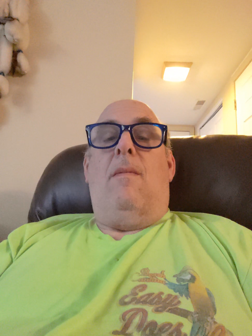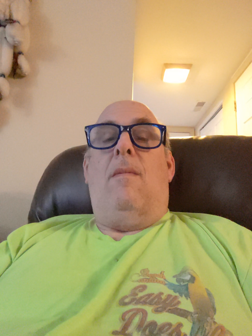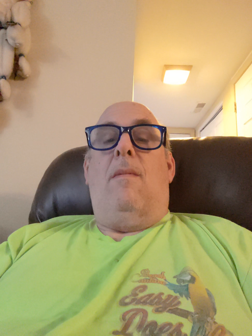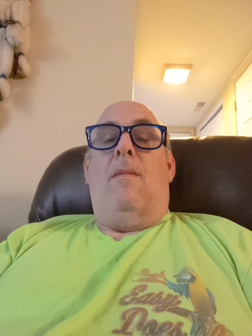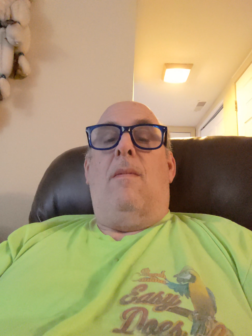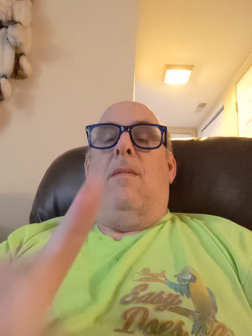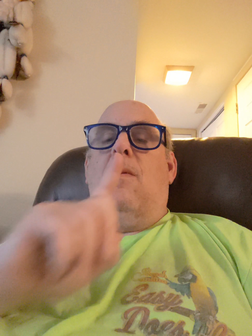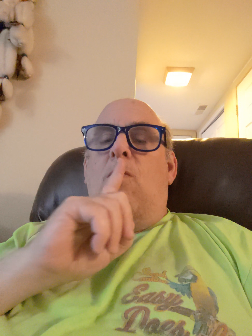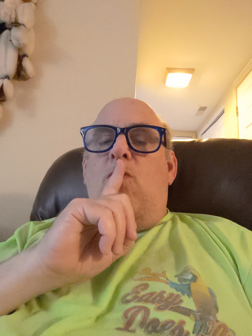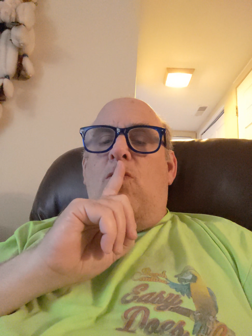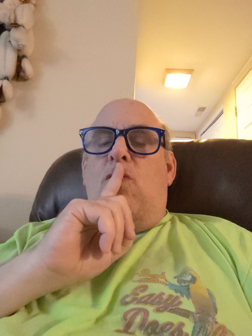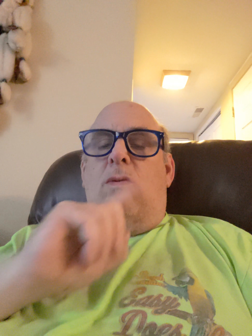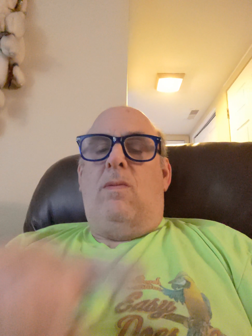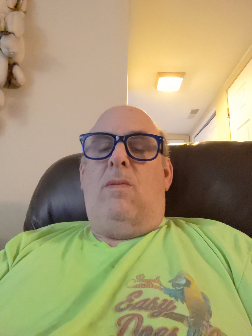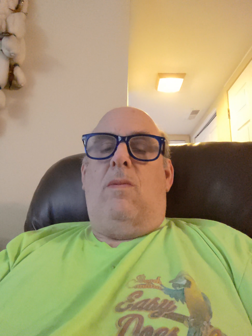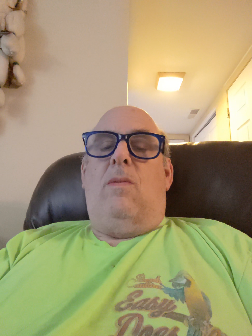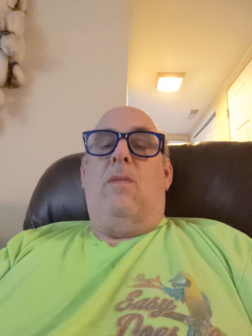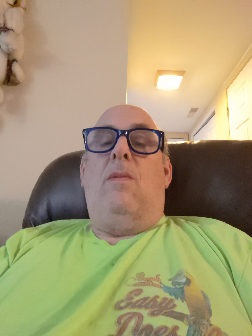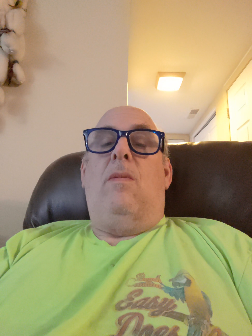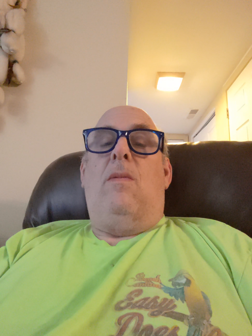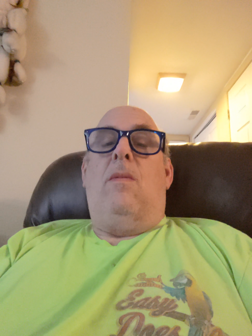shhh